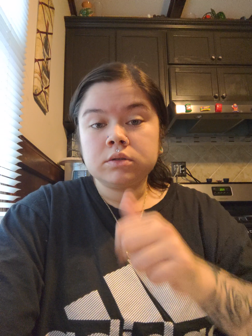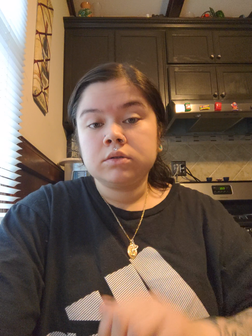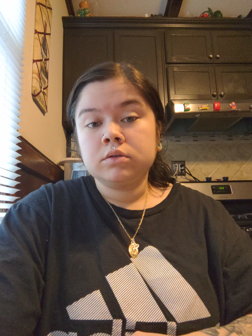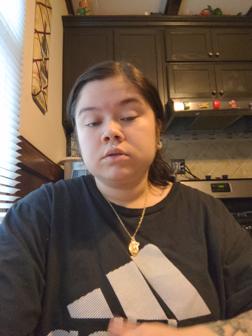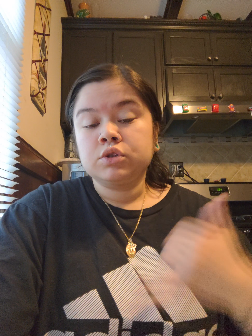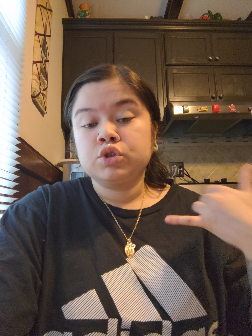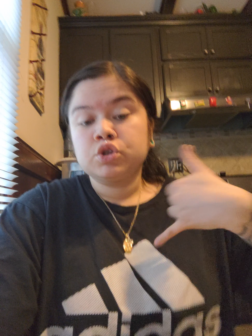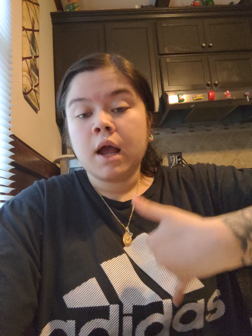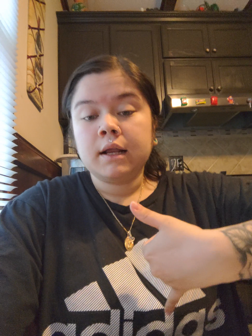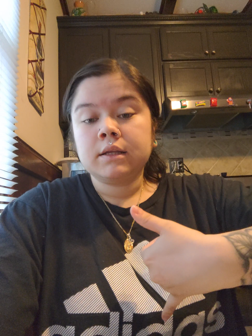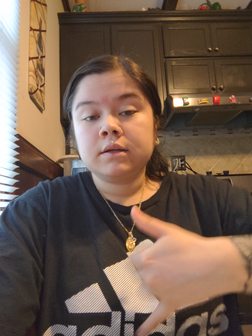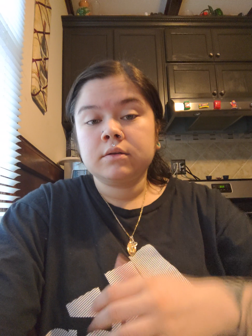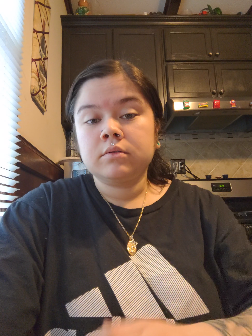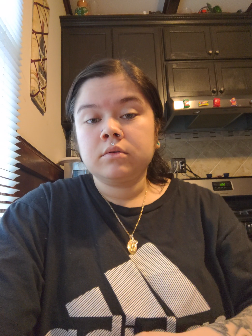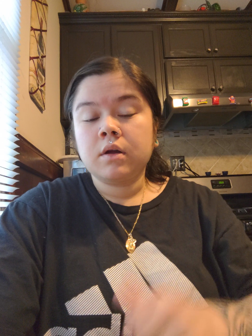jacket